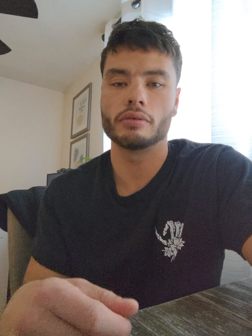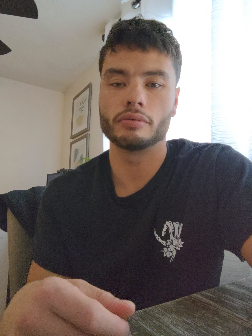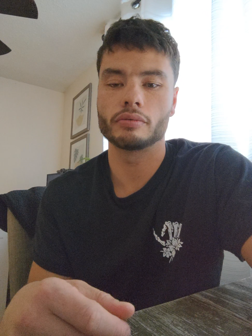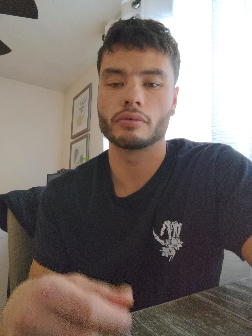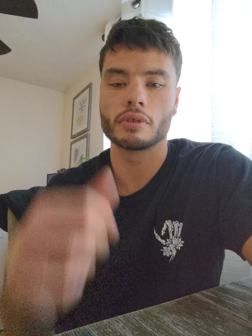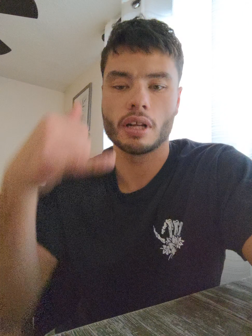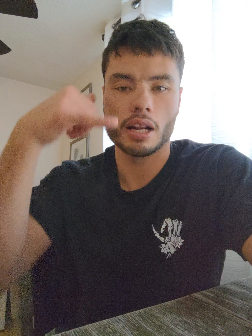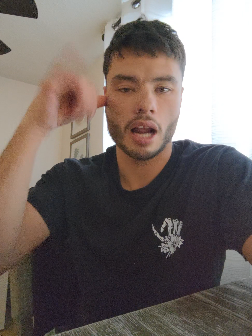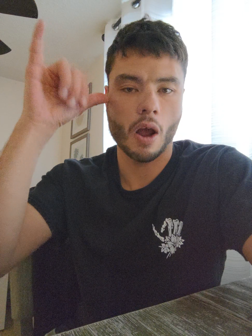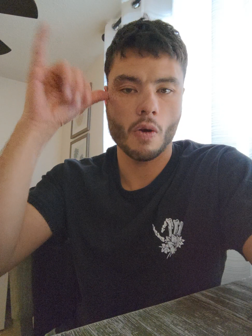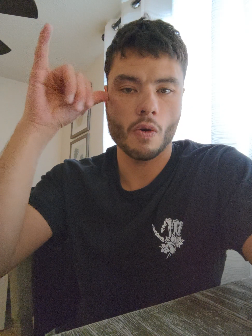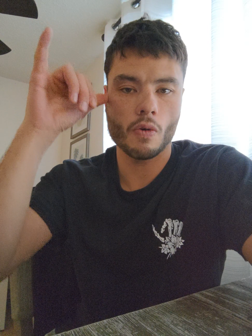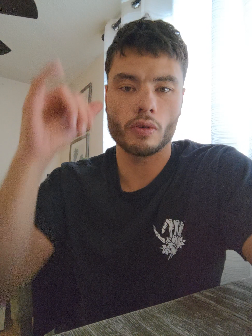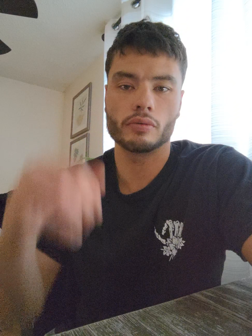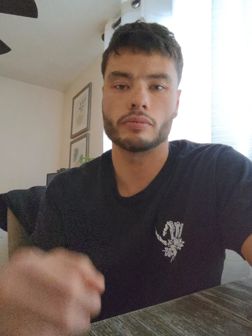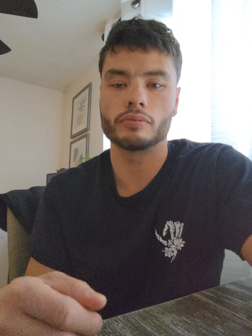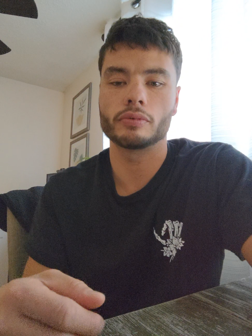cow